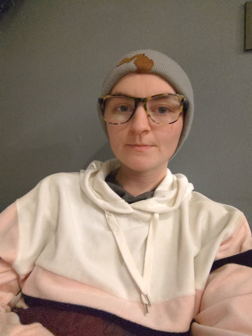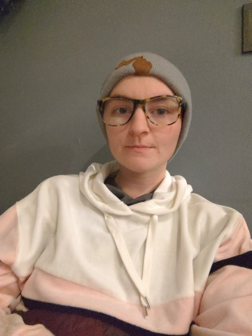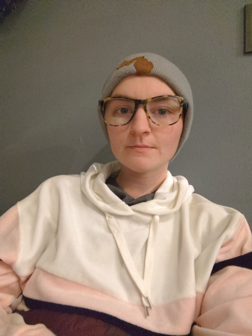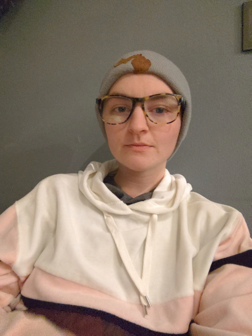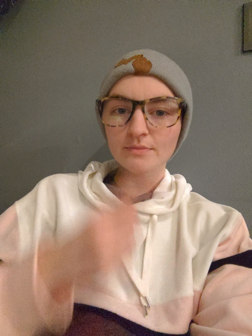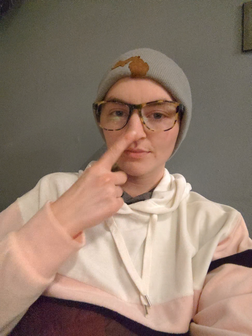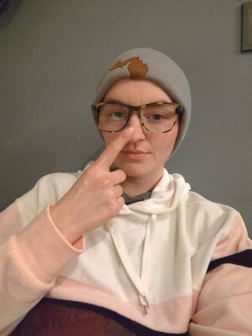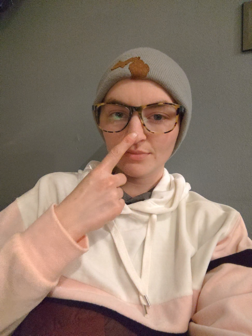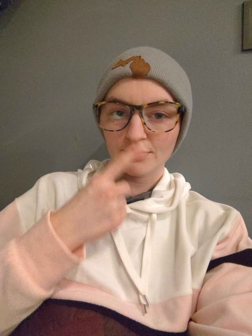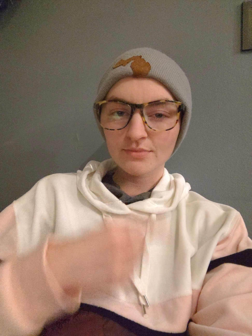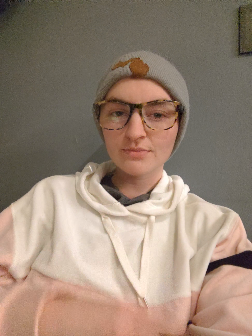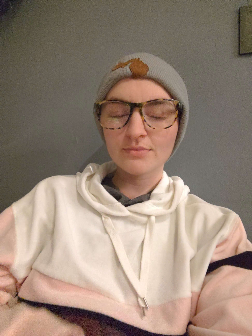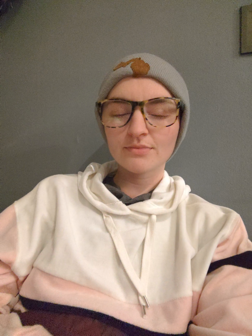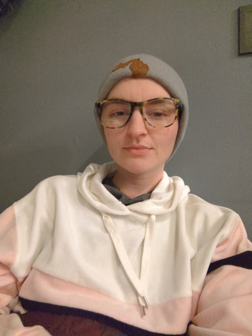nose